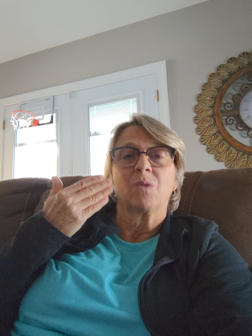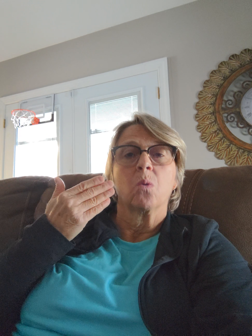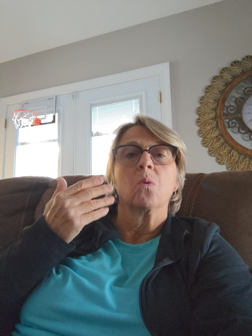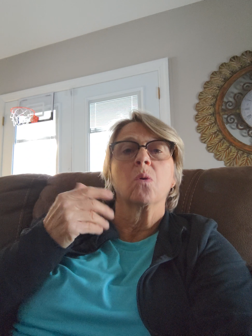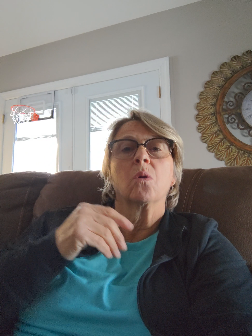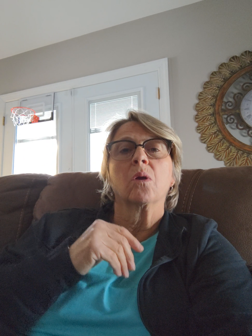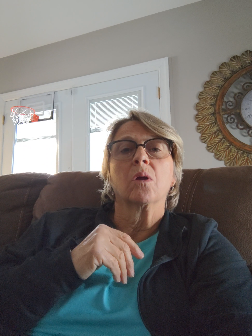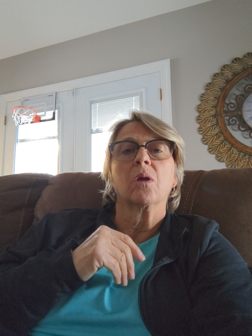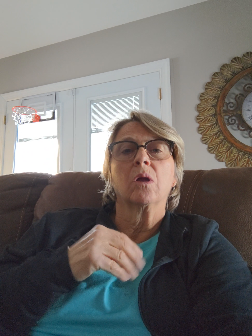before